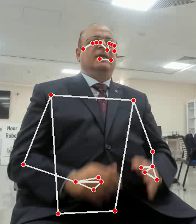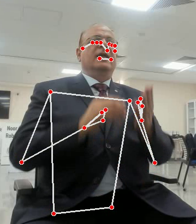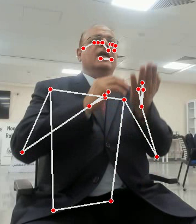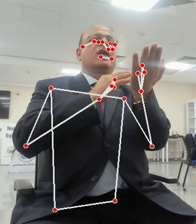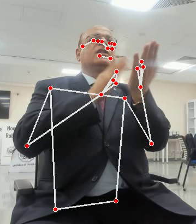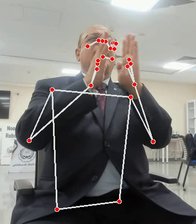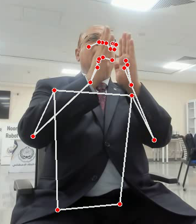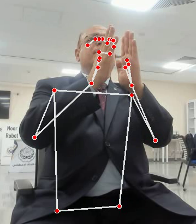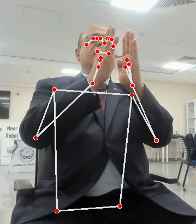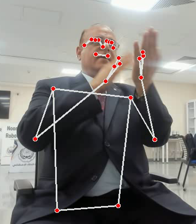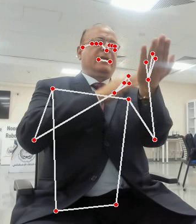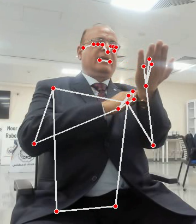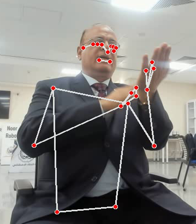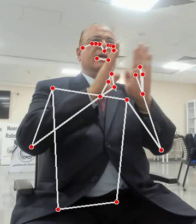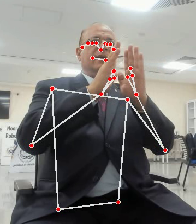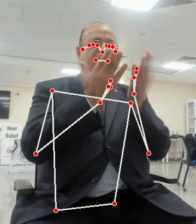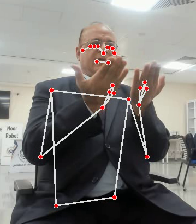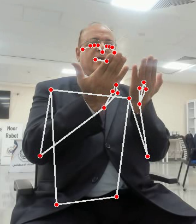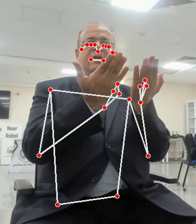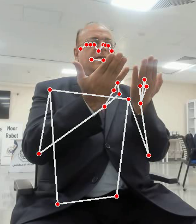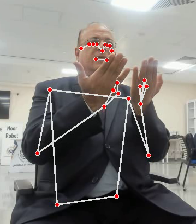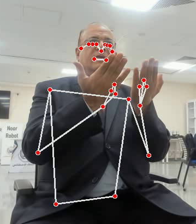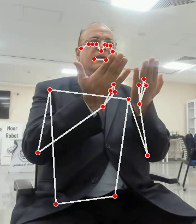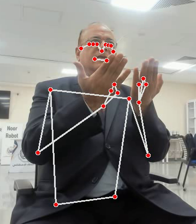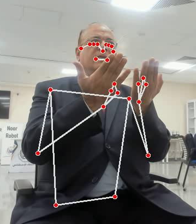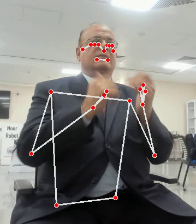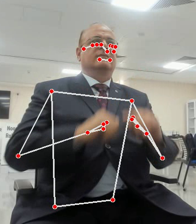ktab